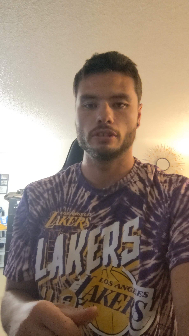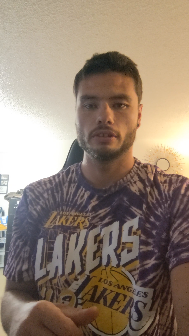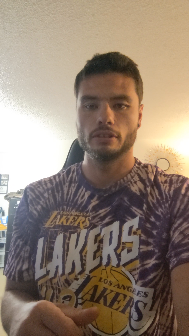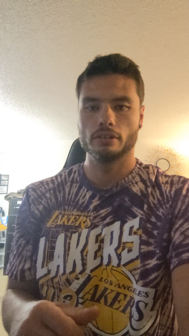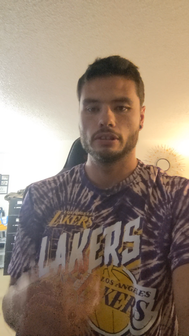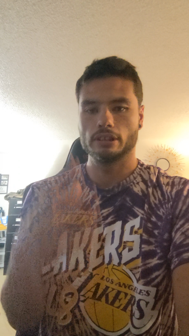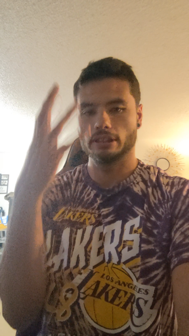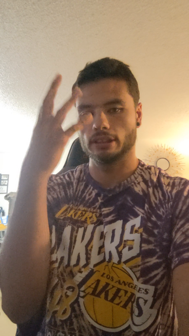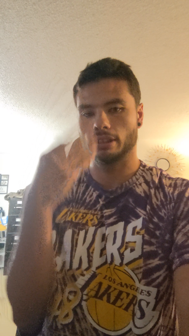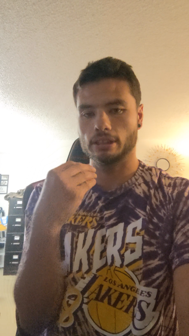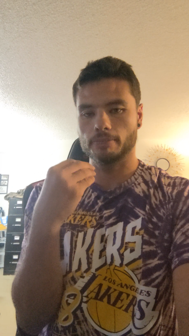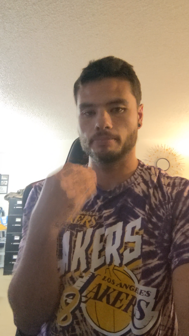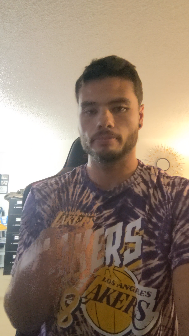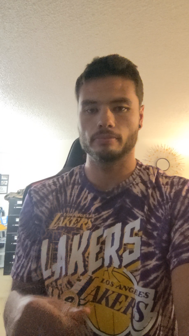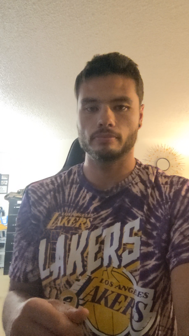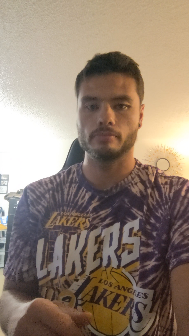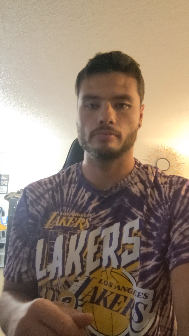asleep